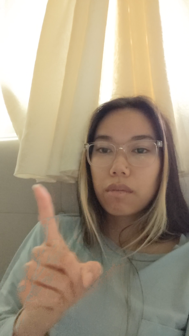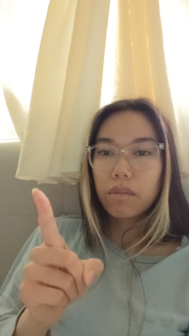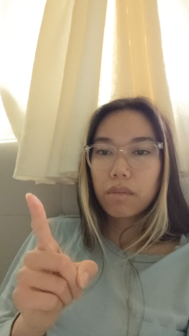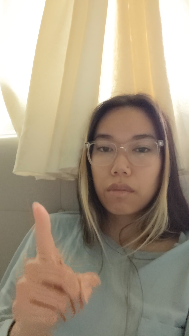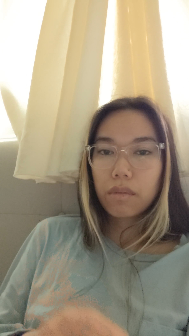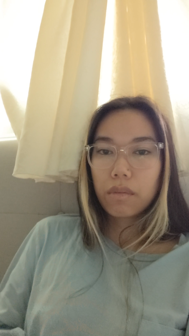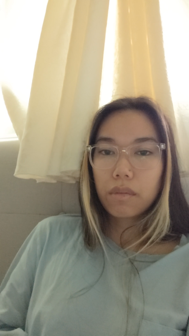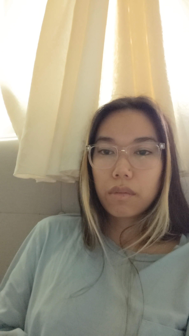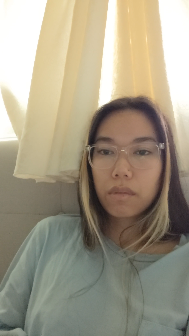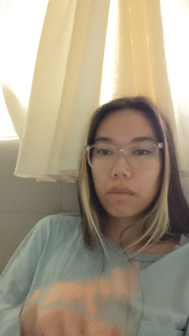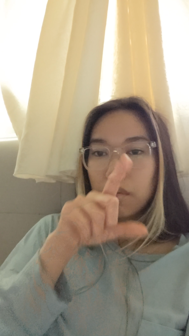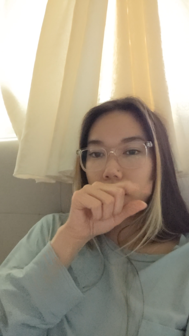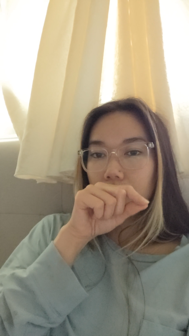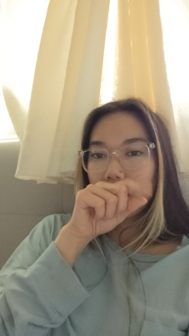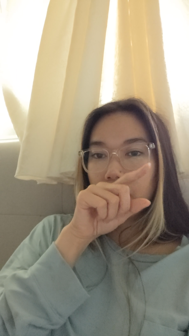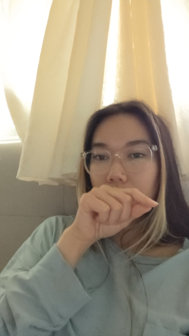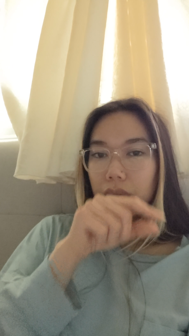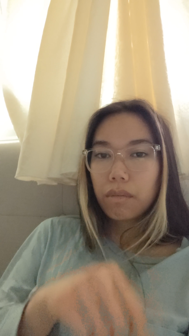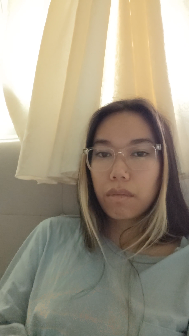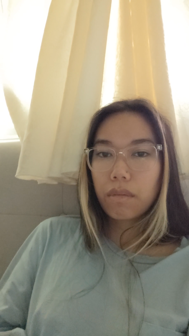chicken